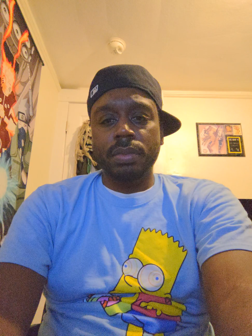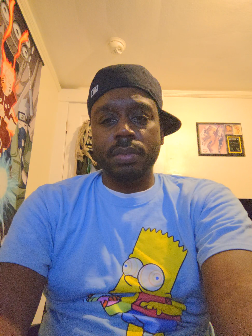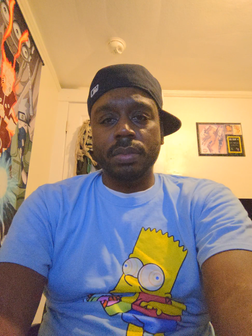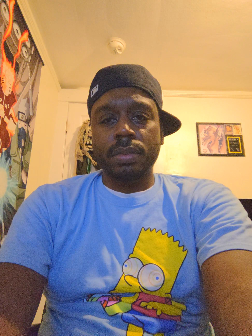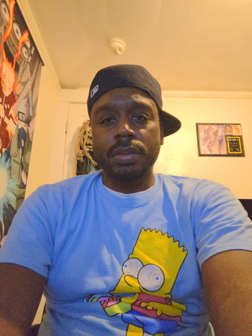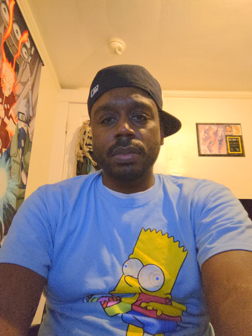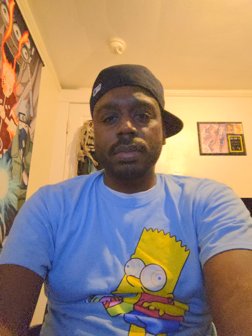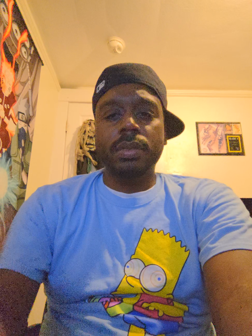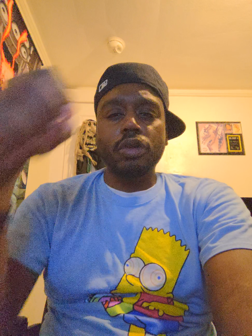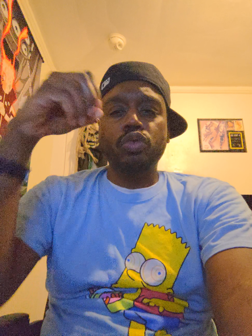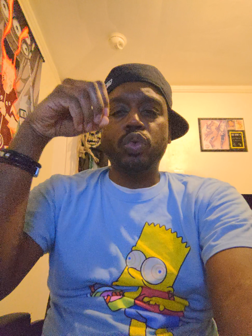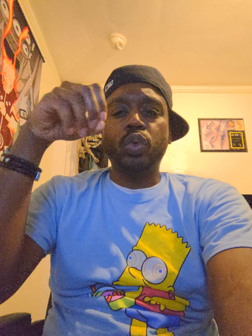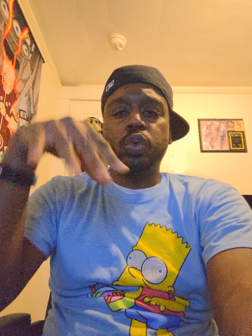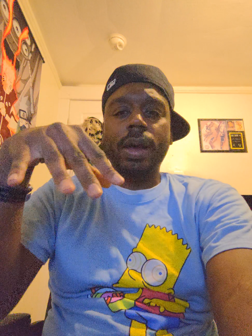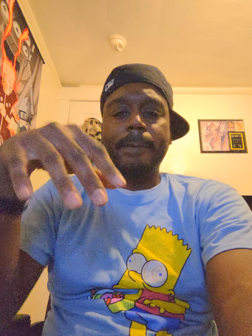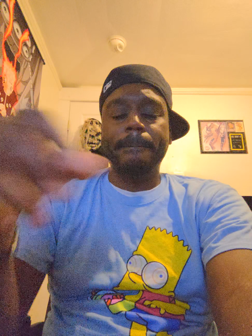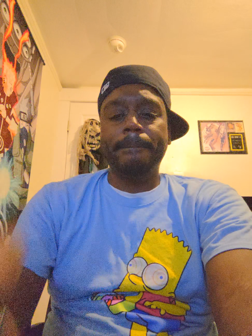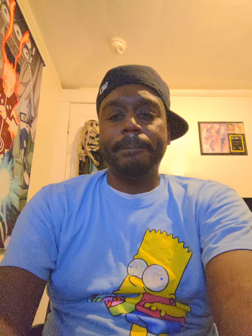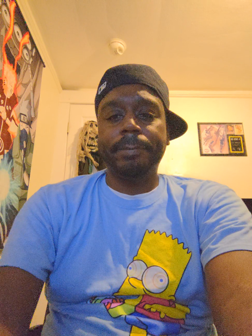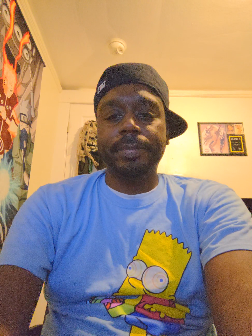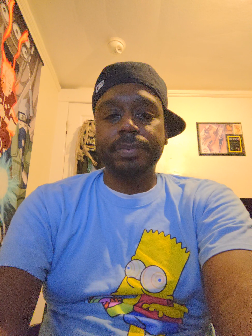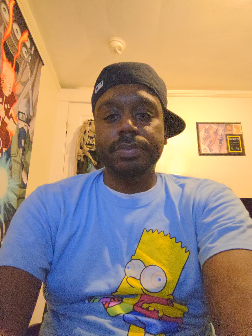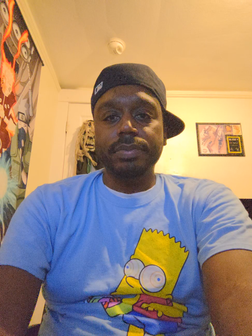drop